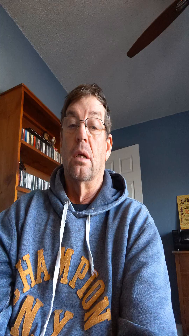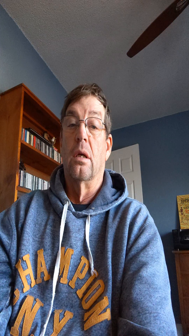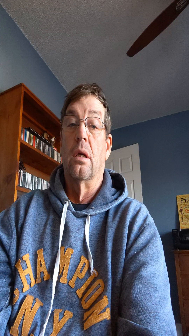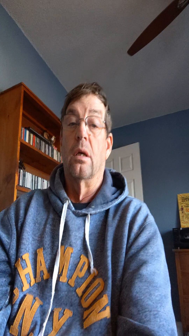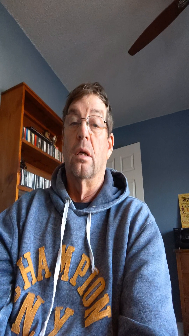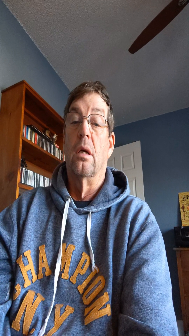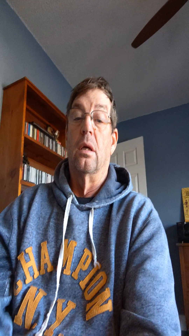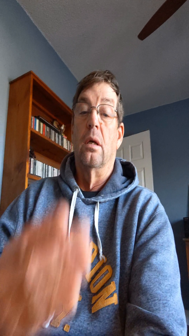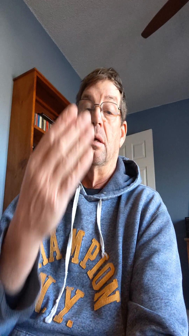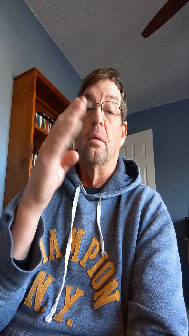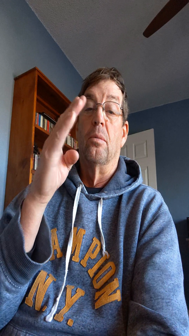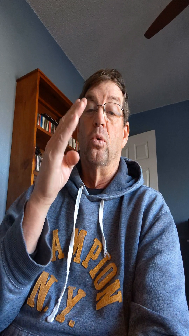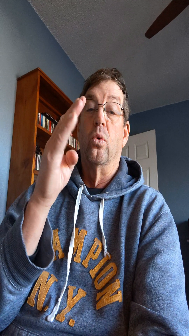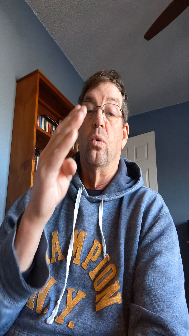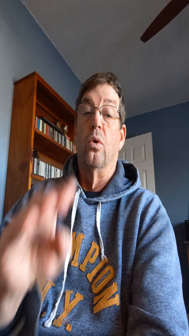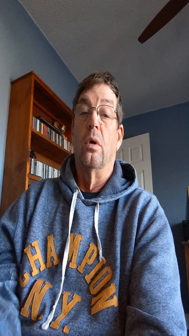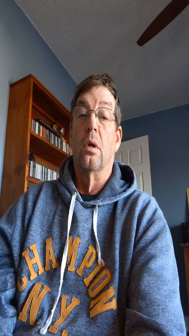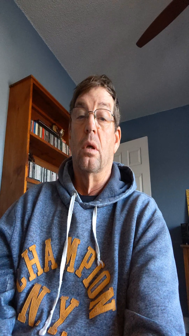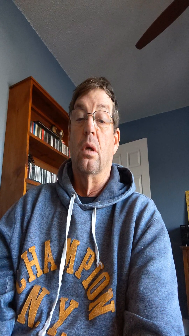blue